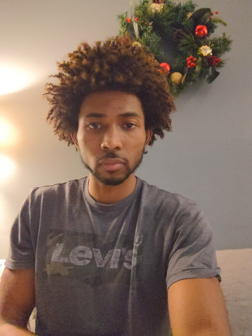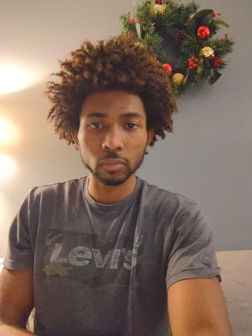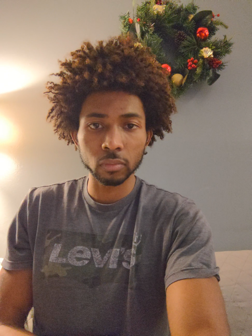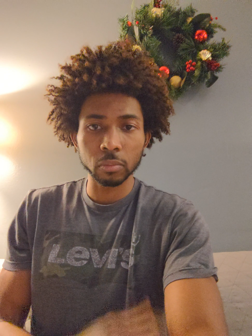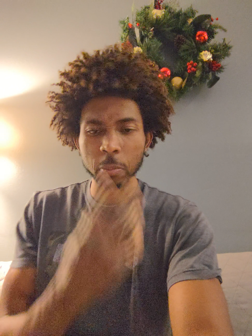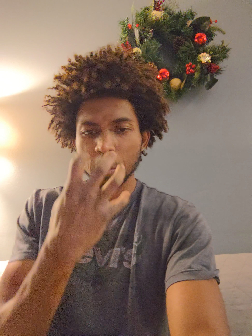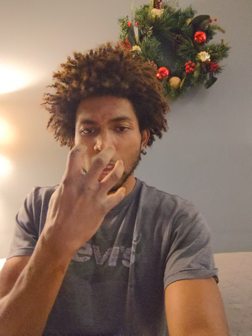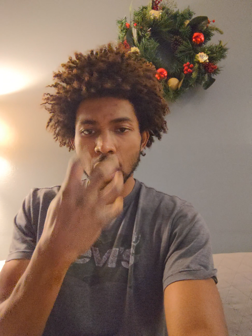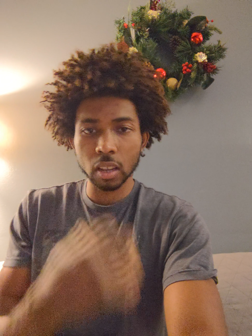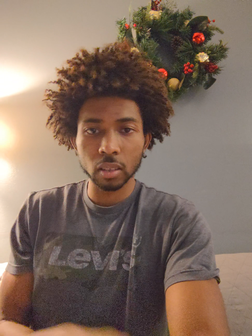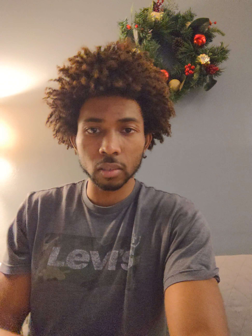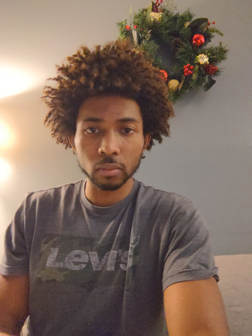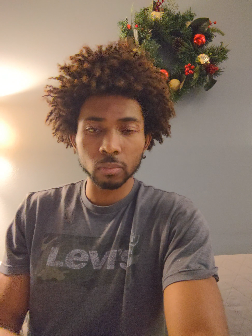mad